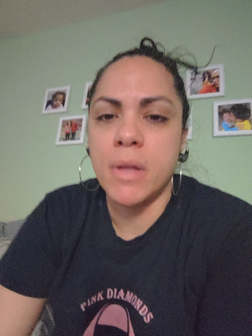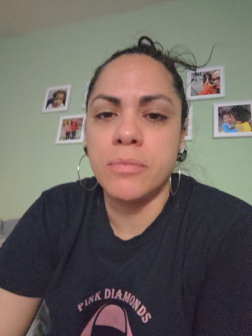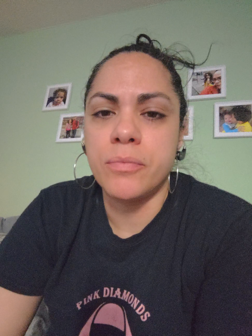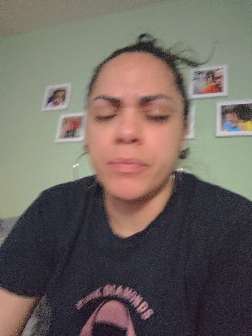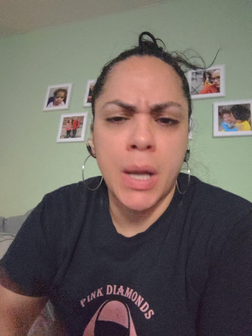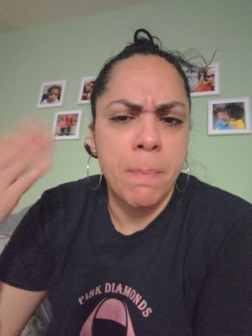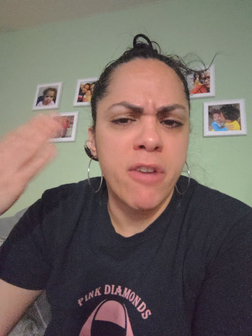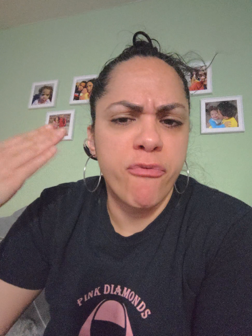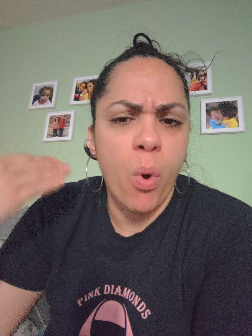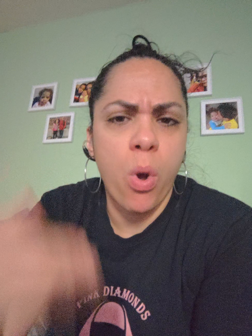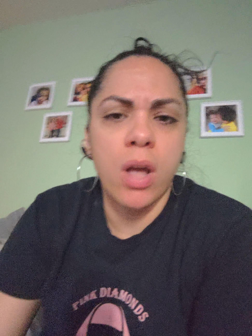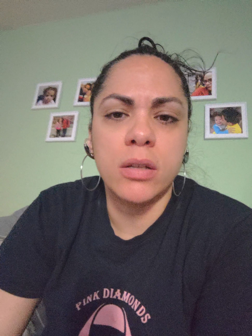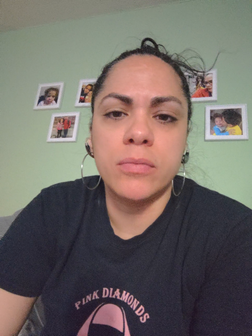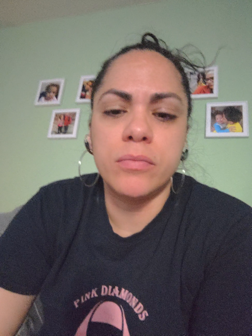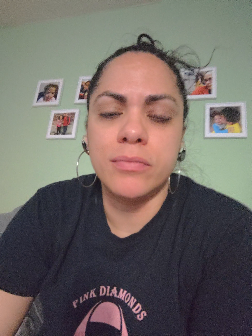before